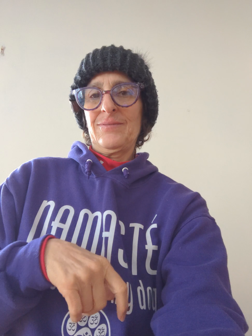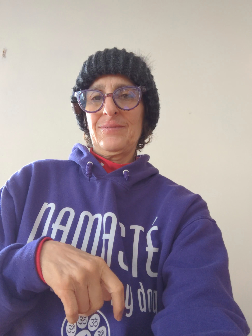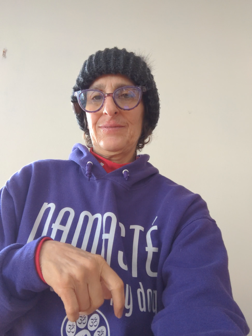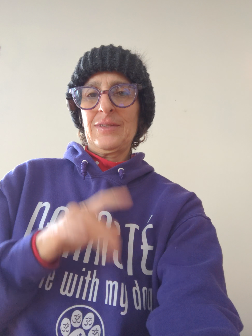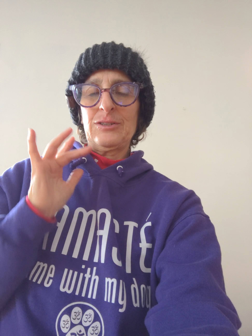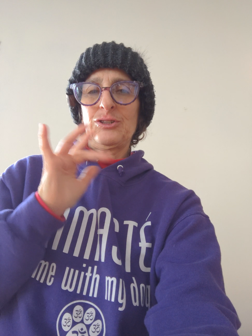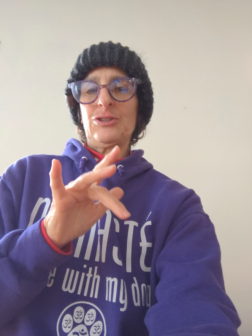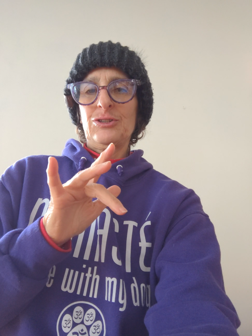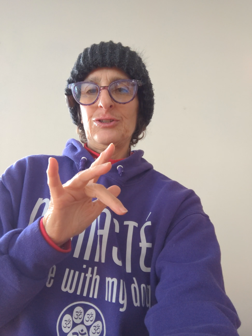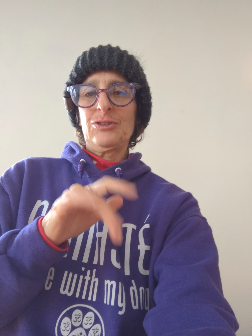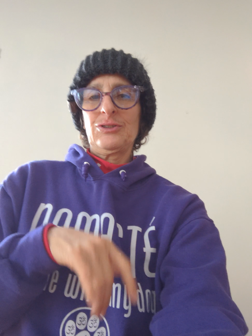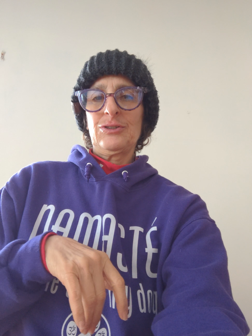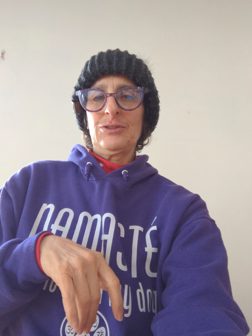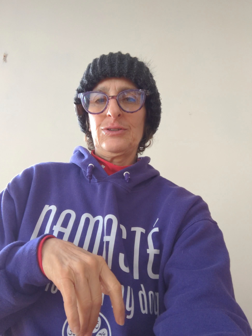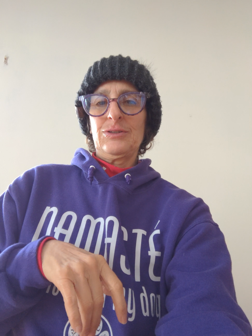touch